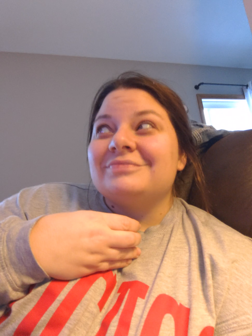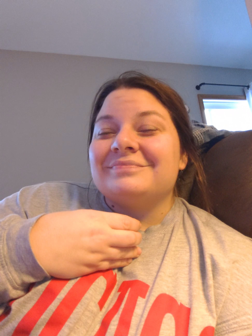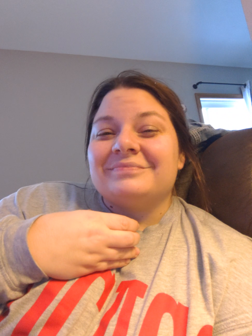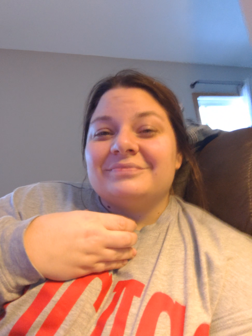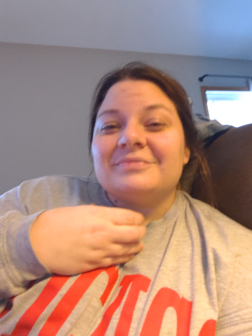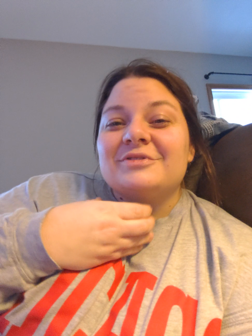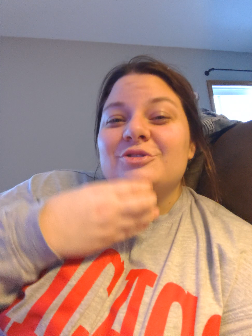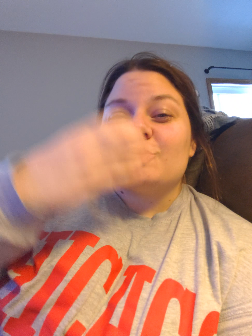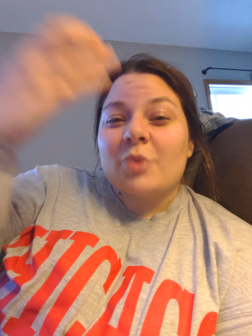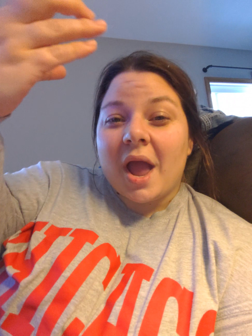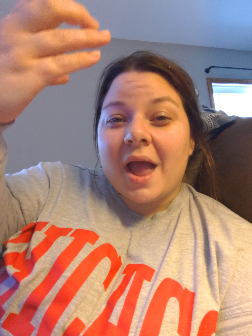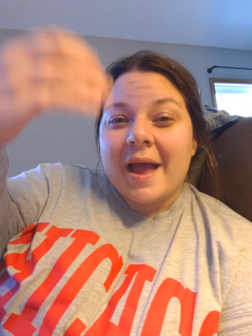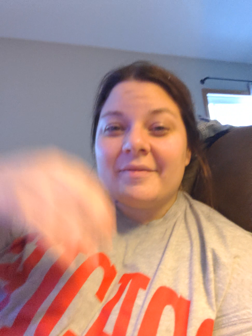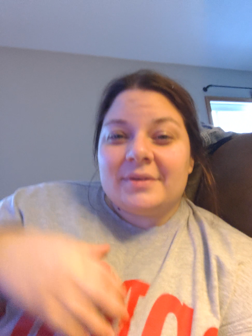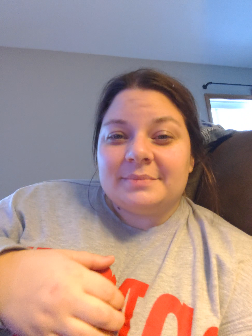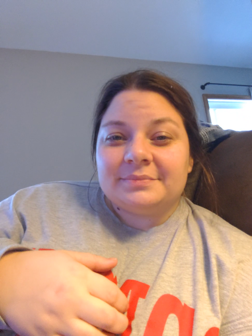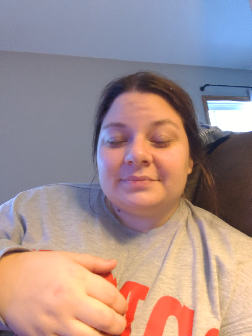giraffe